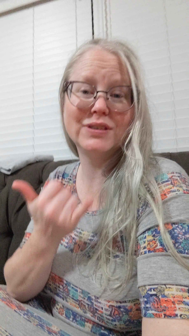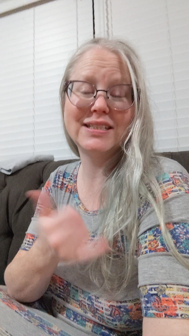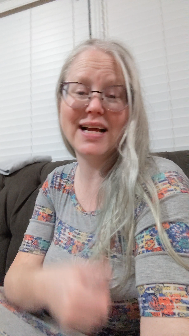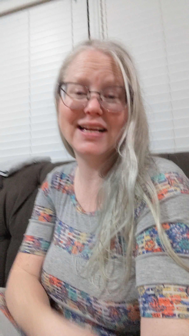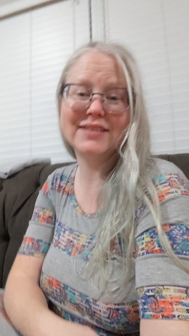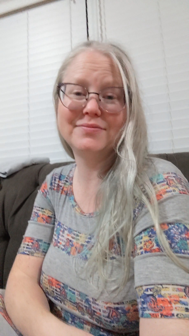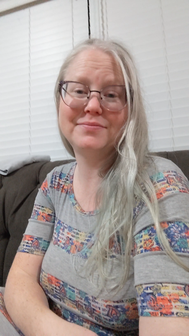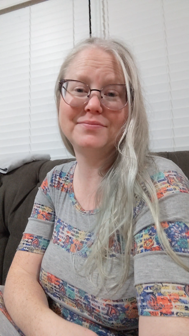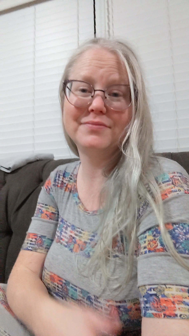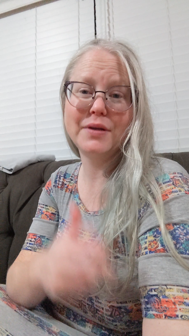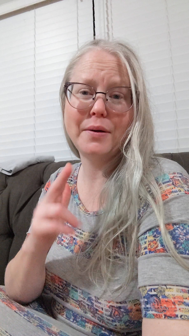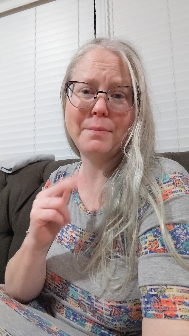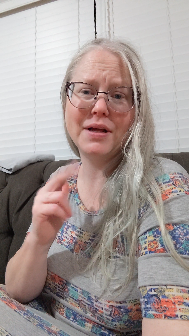build